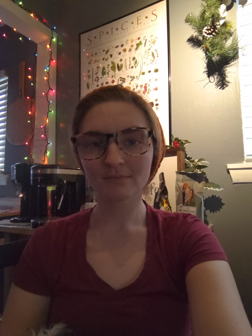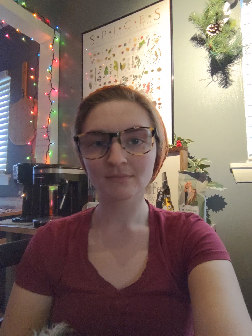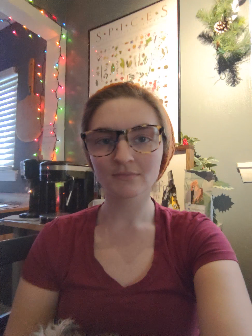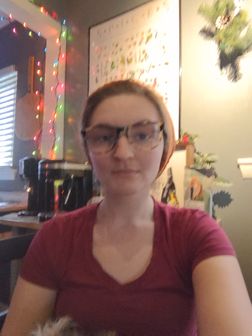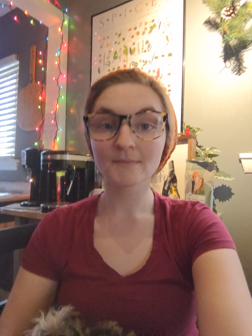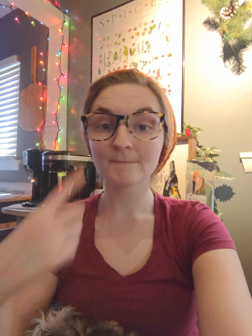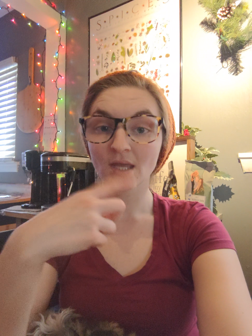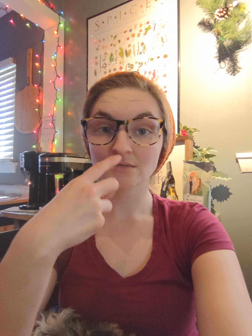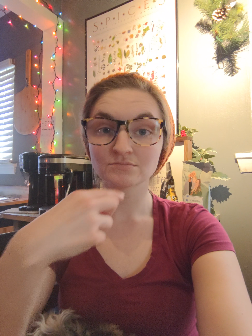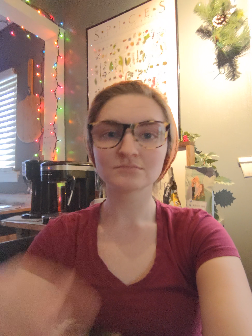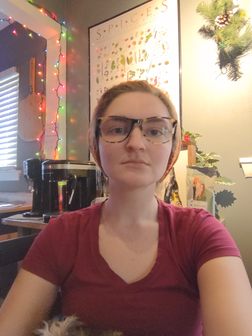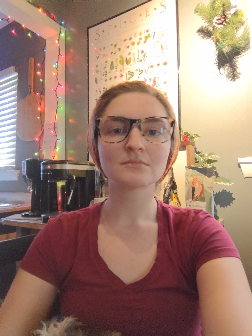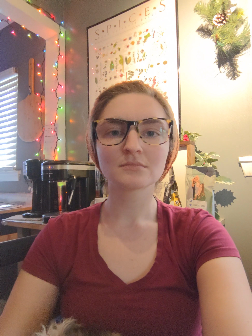lips